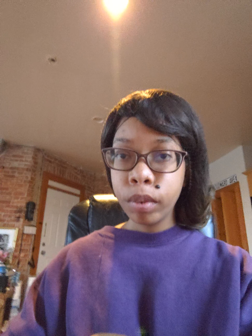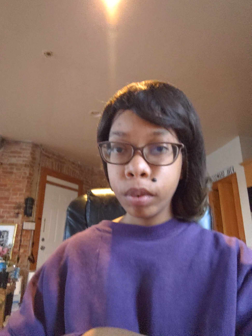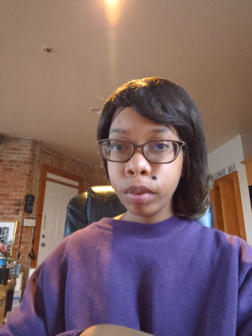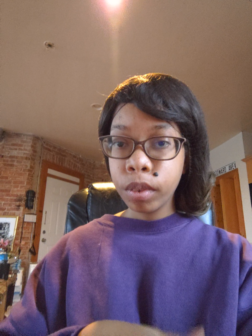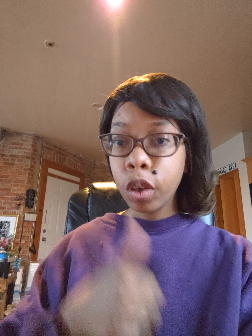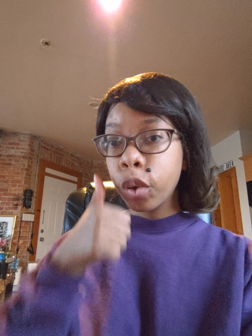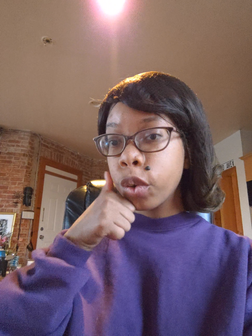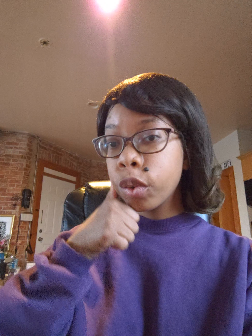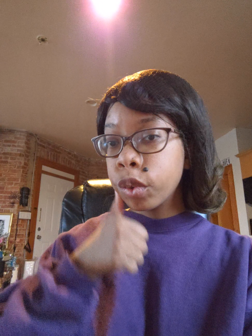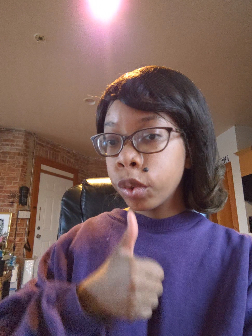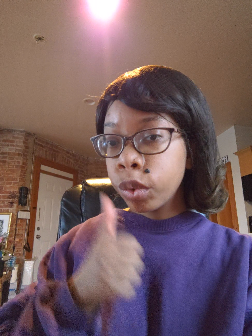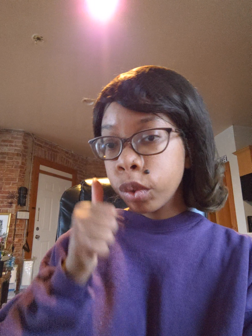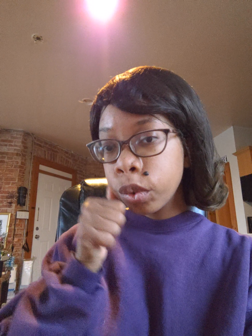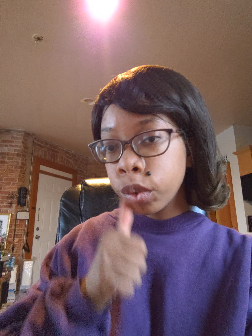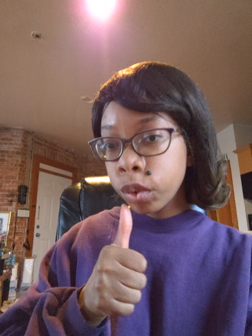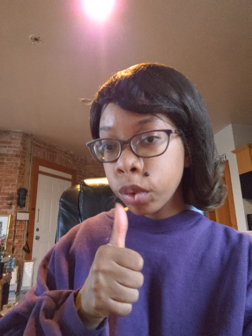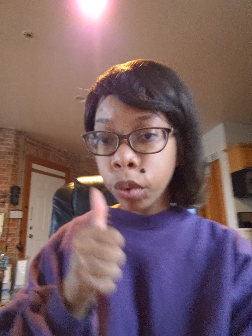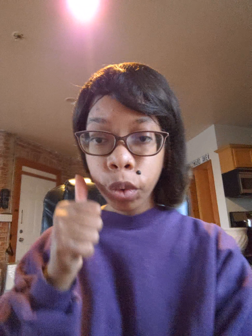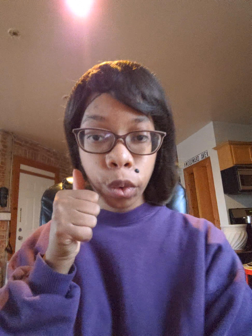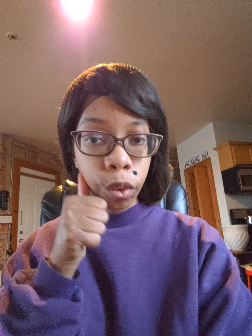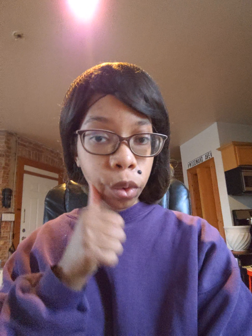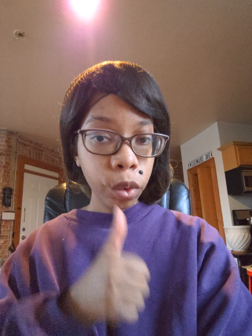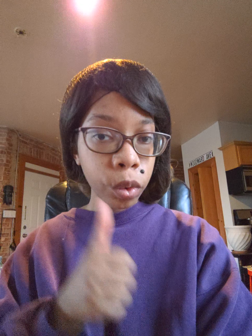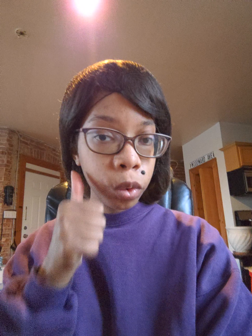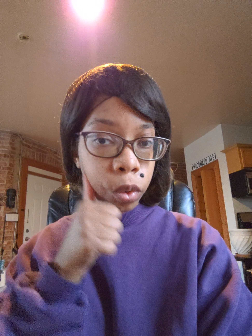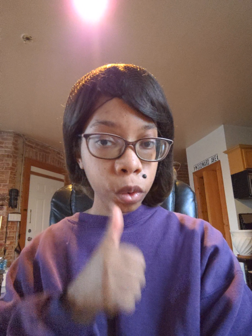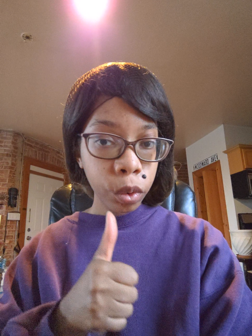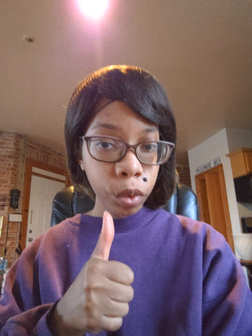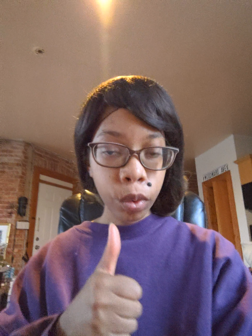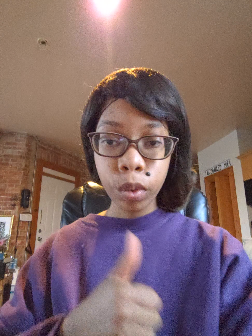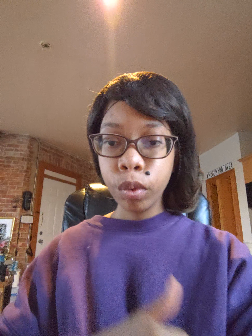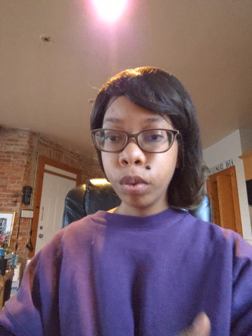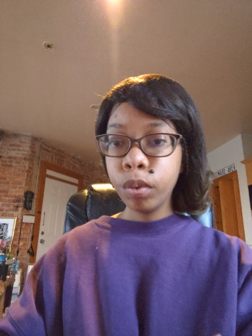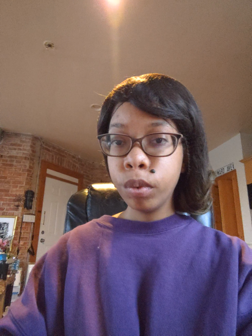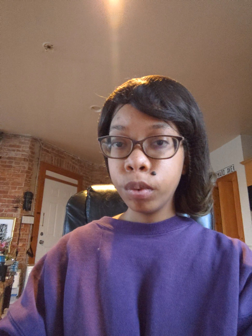girl